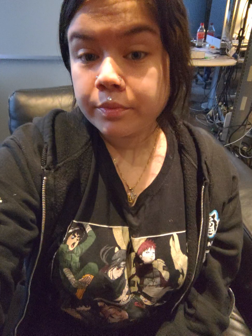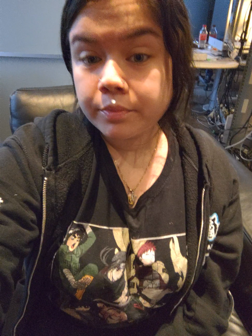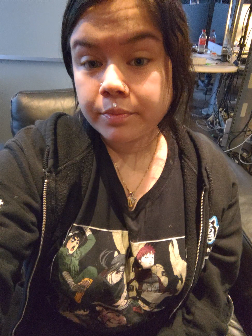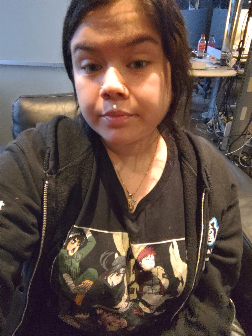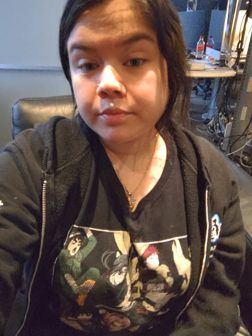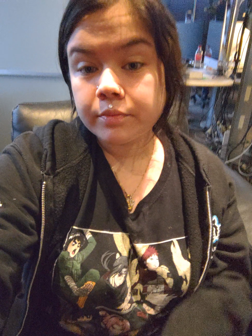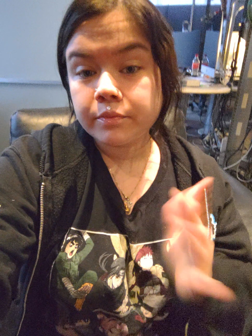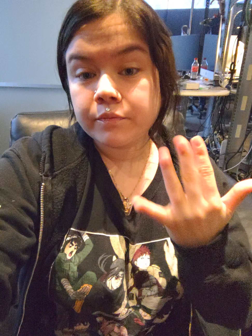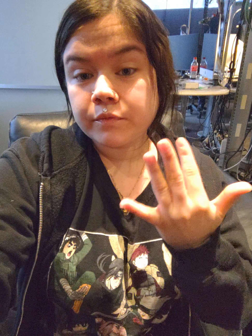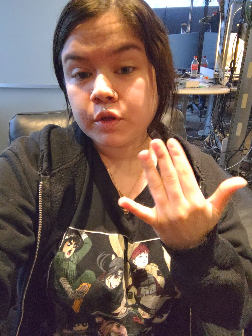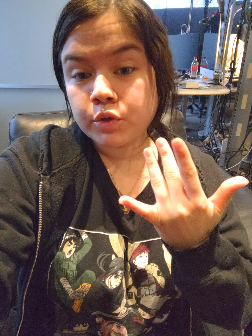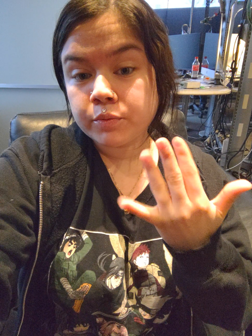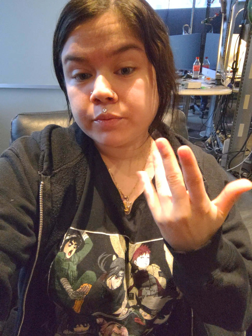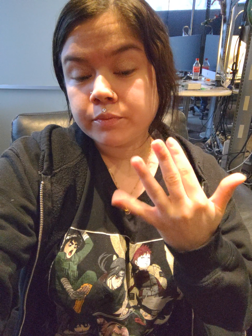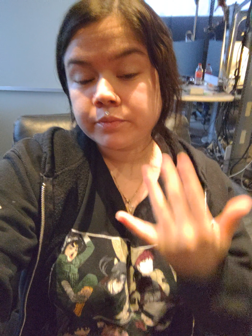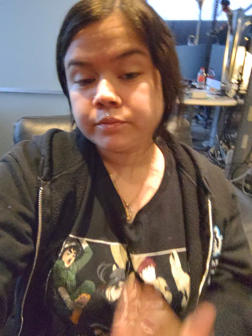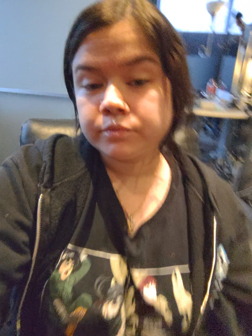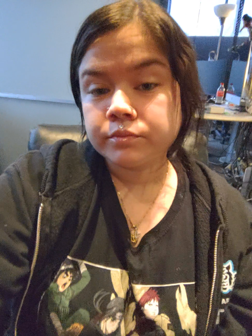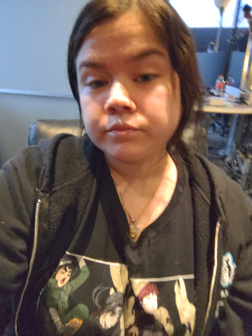finger